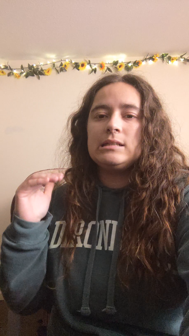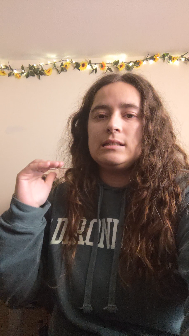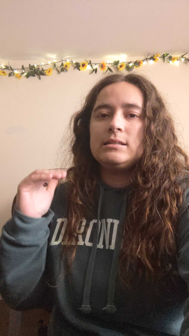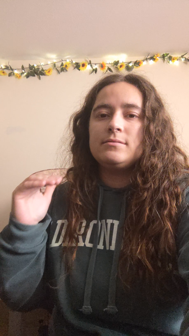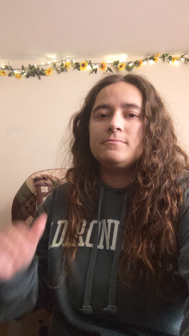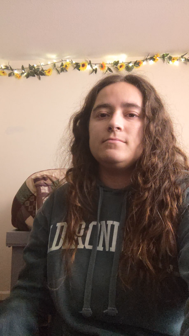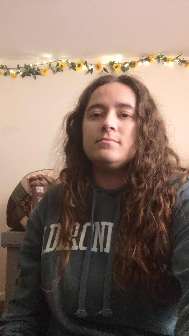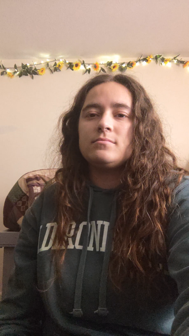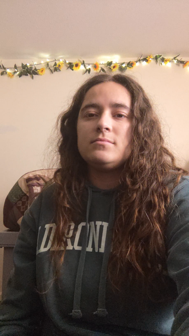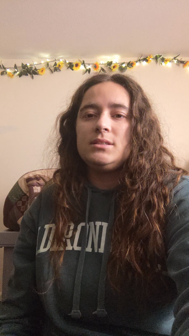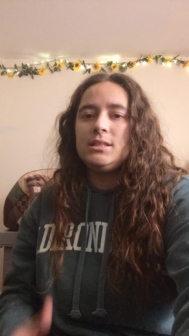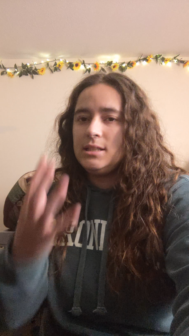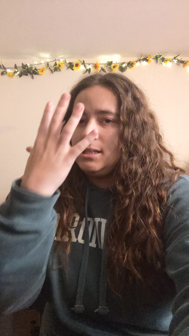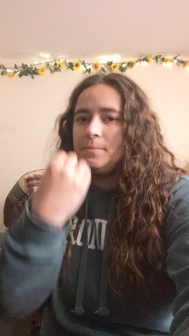asleep